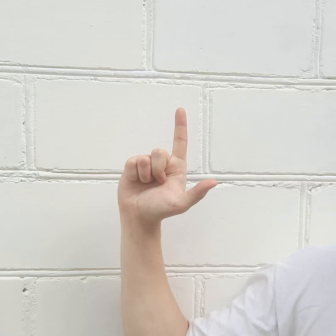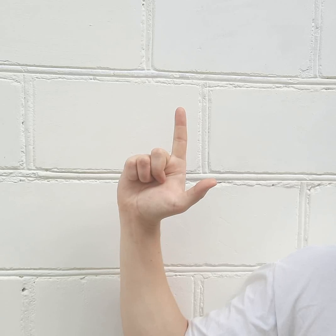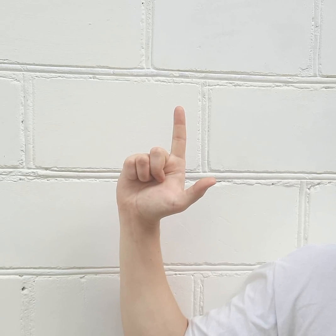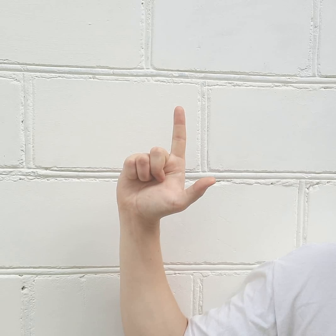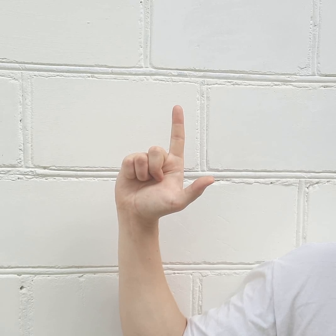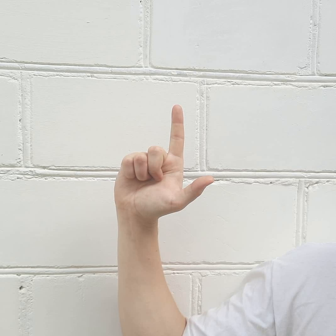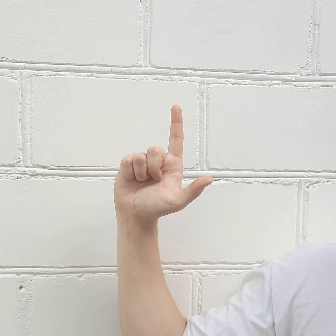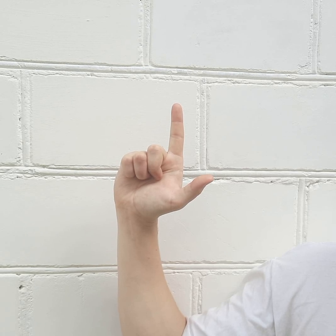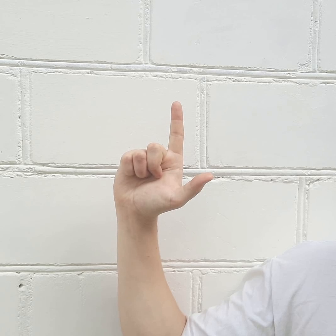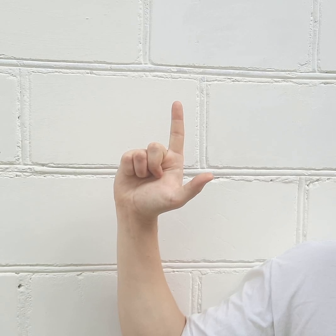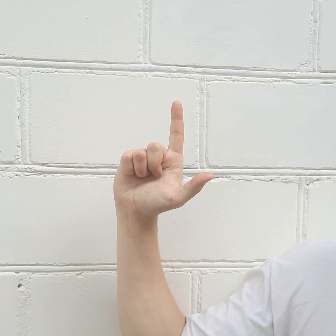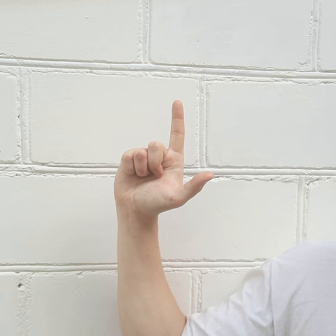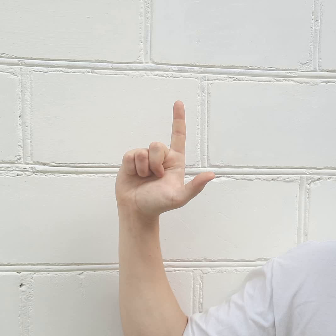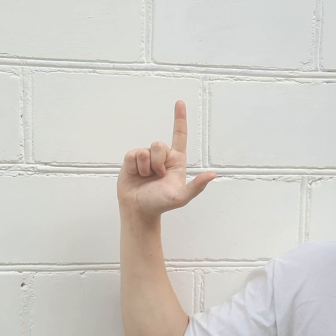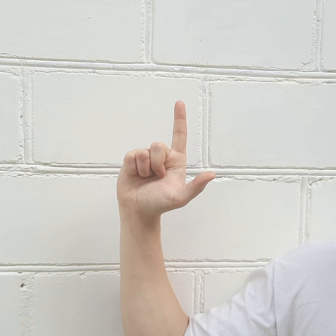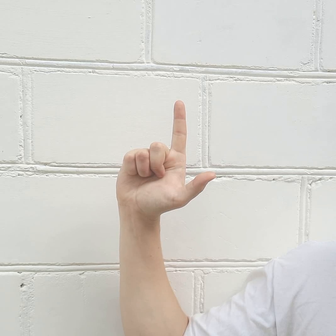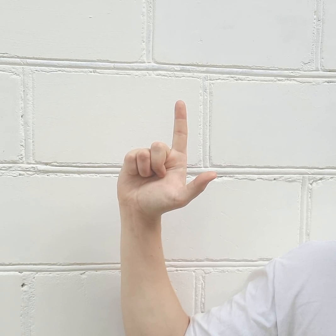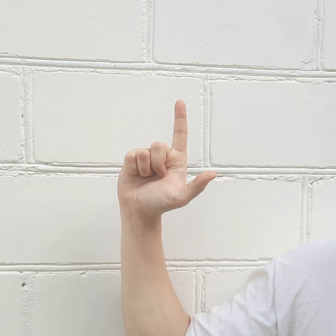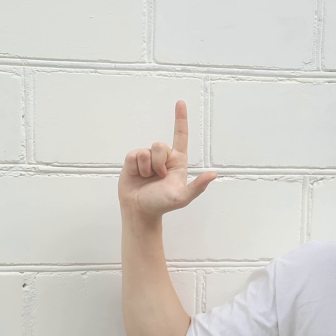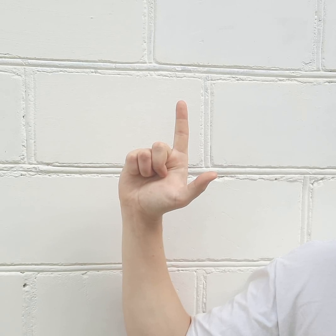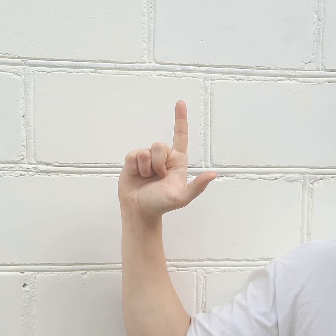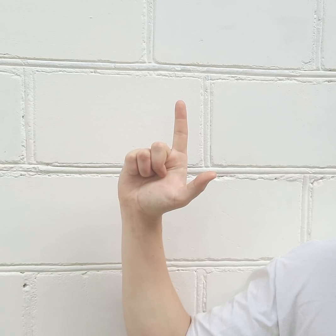Ь